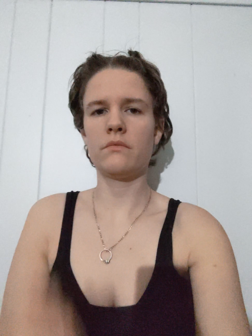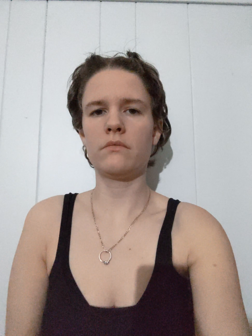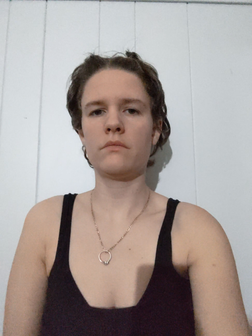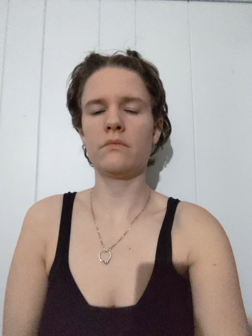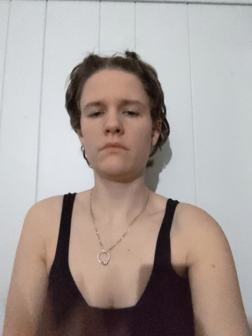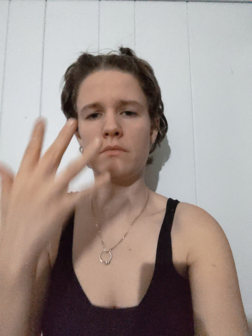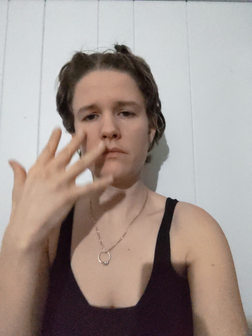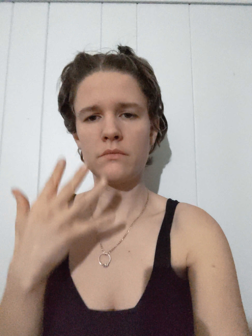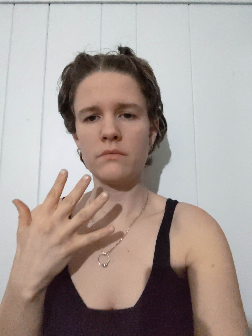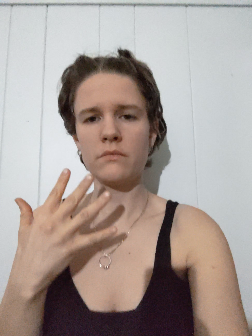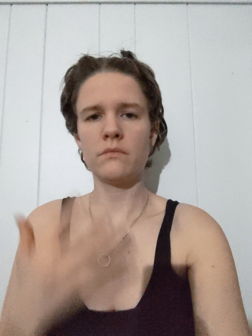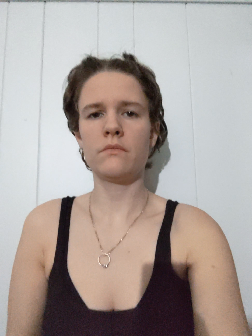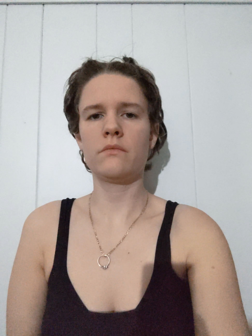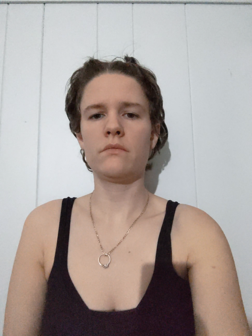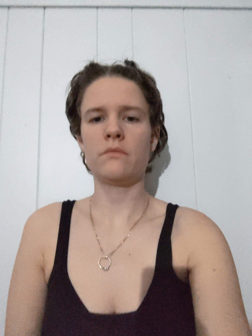sad